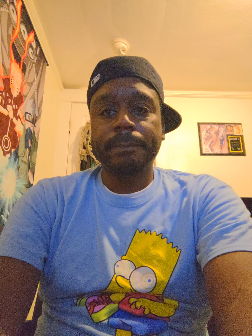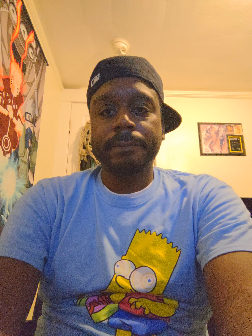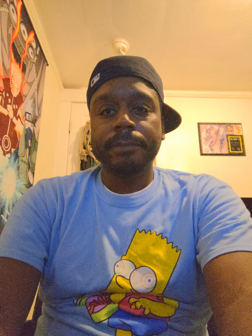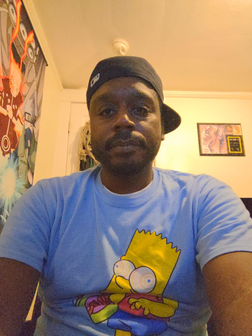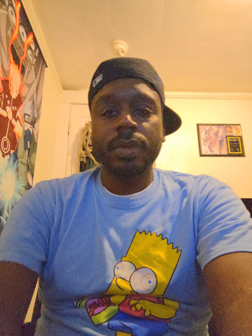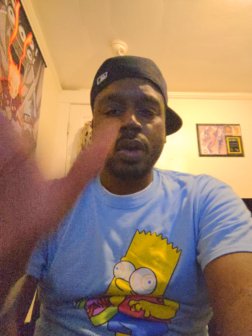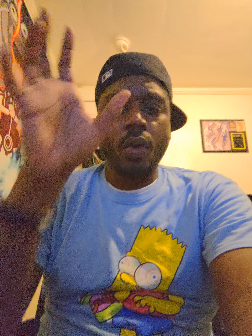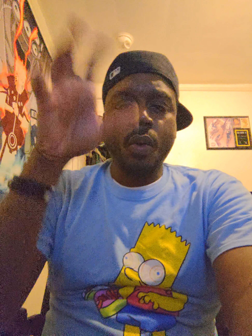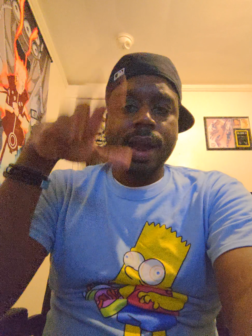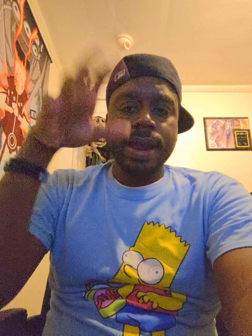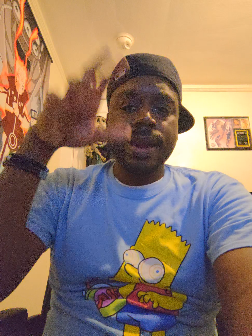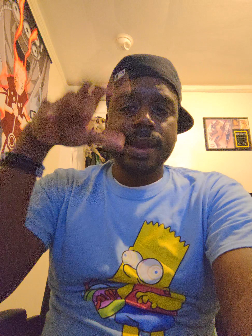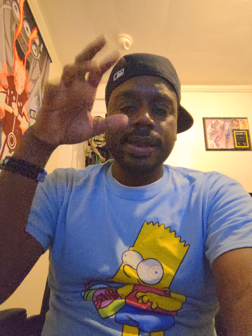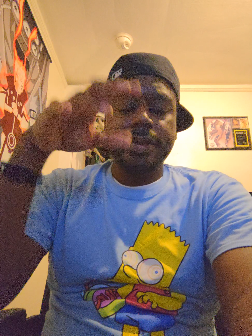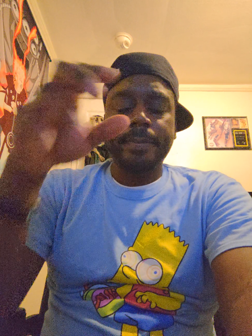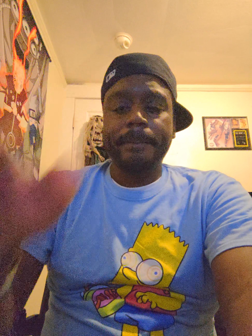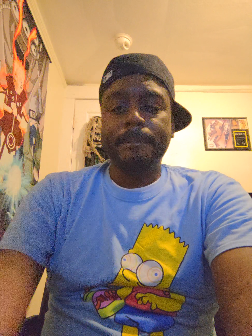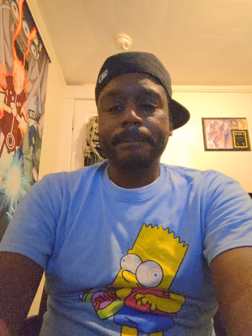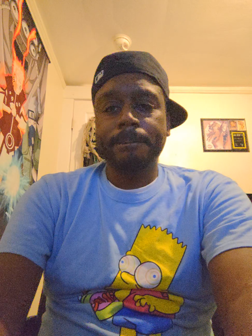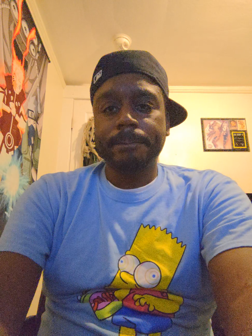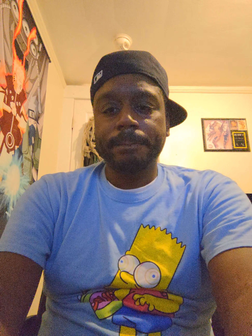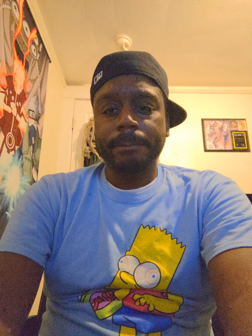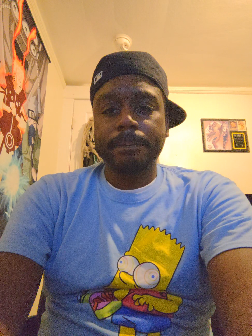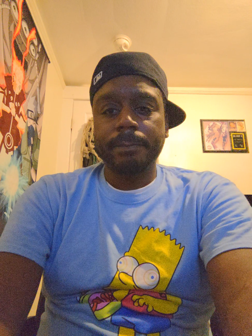rain